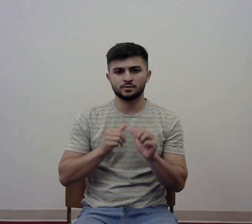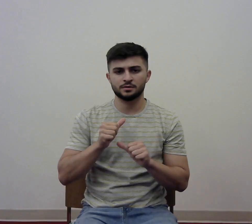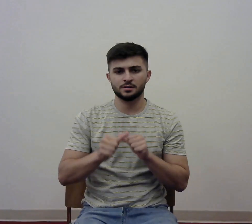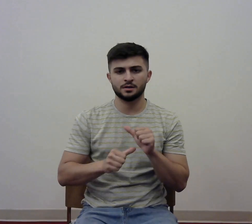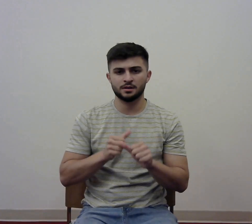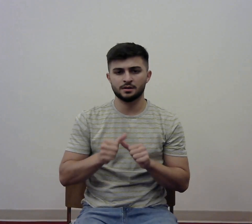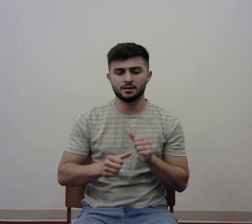il